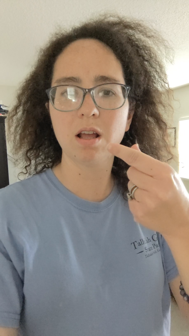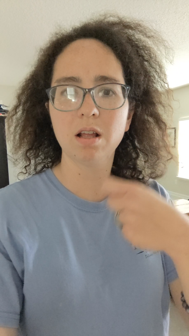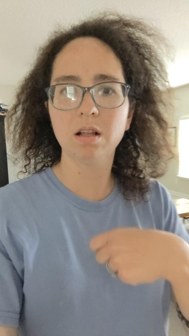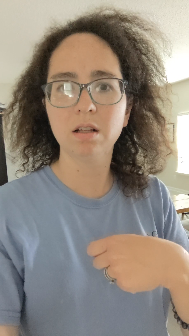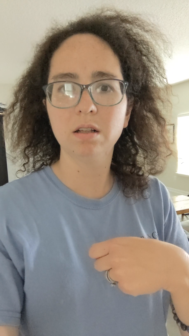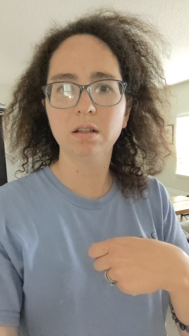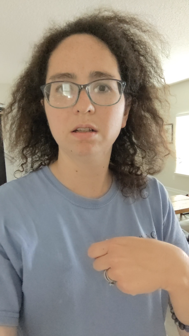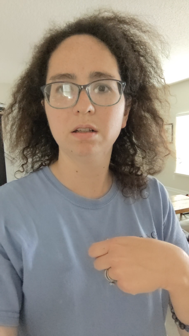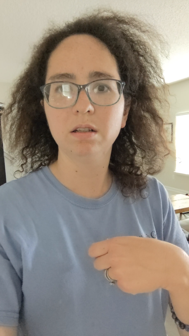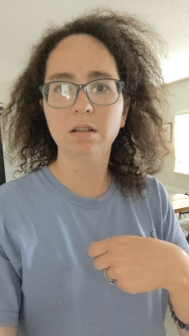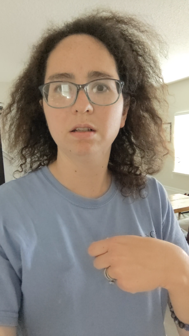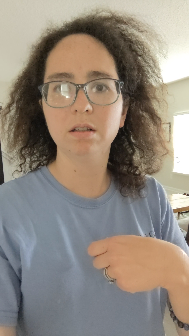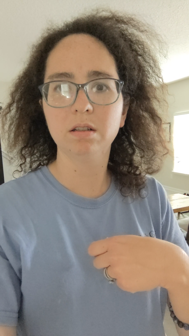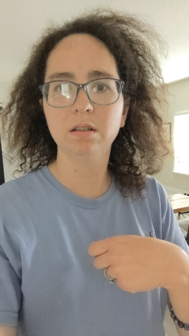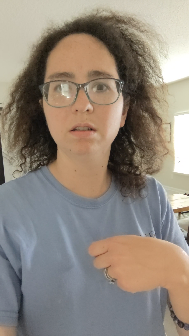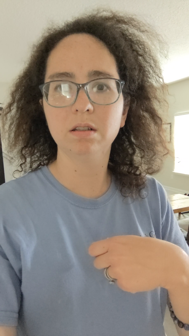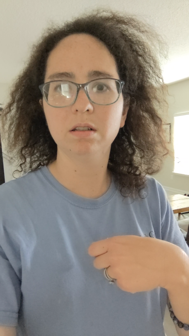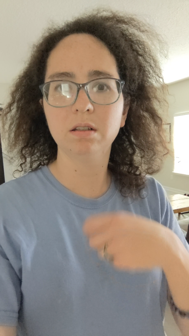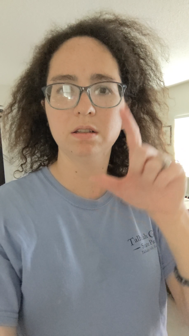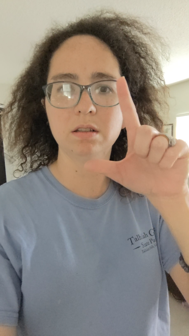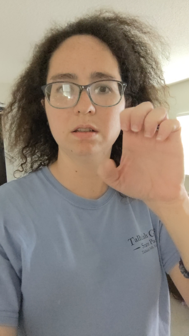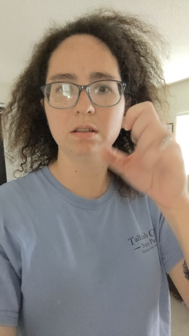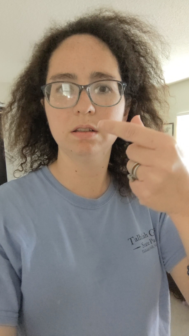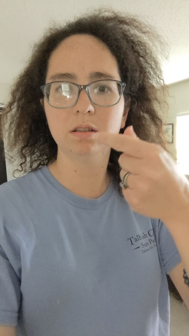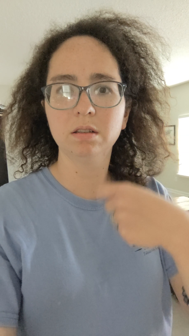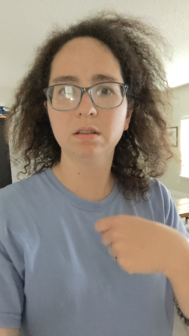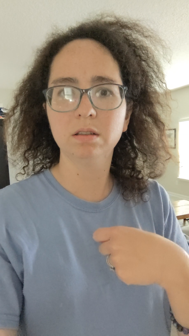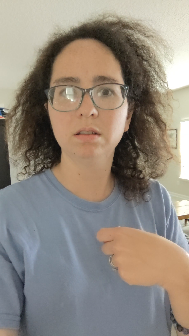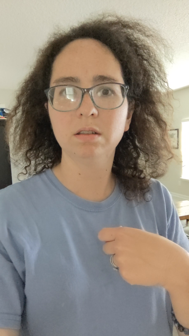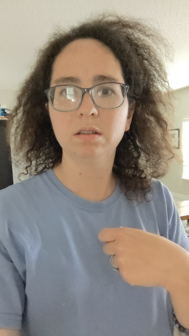leg